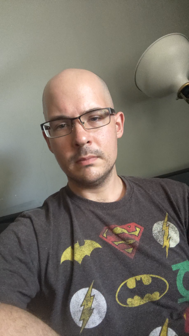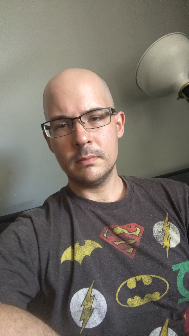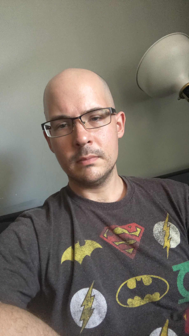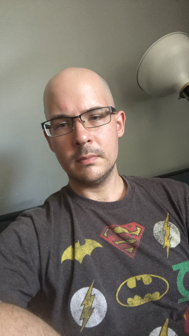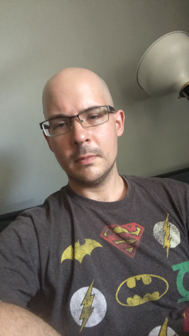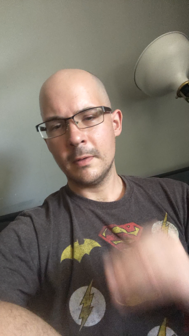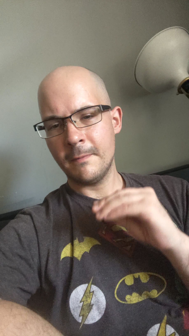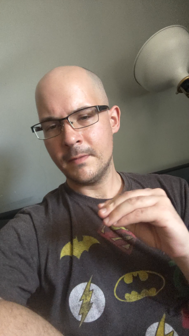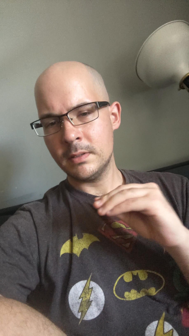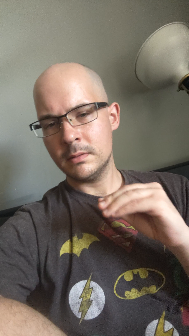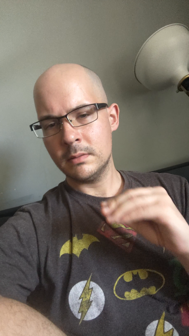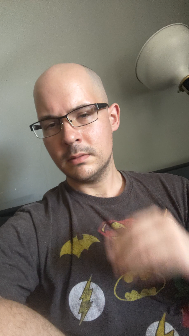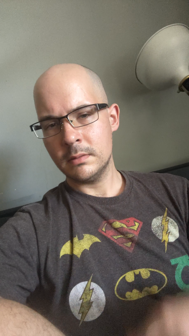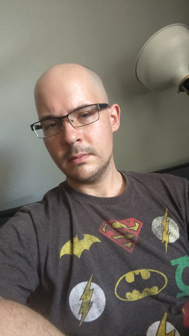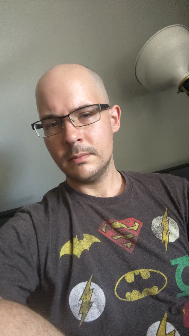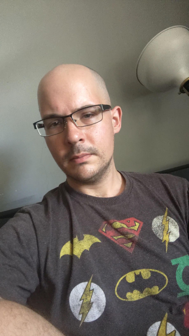fix